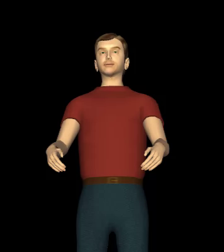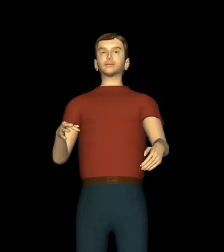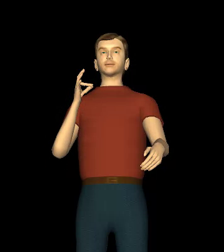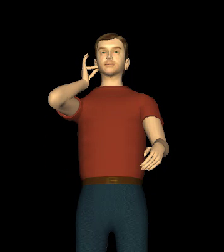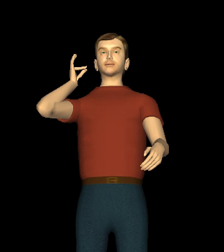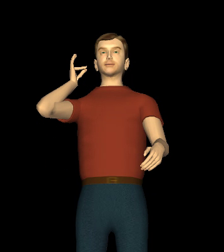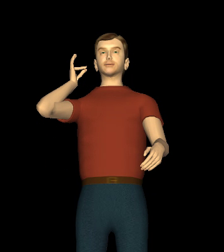صوت